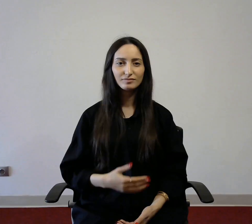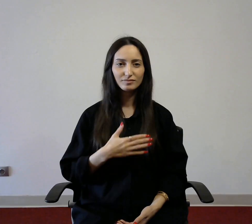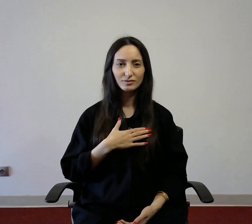mən